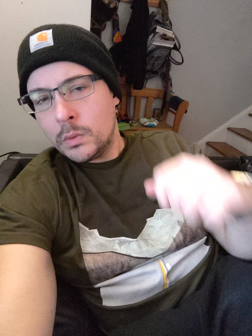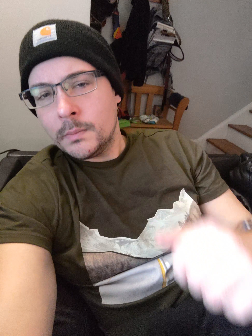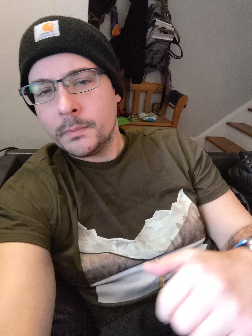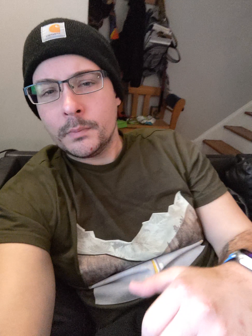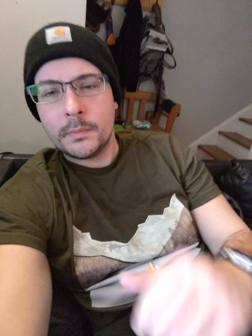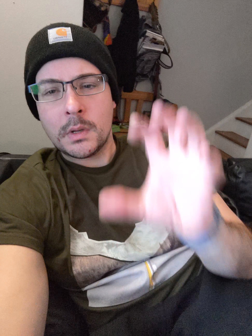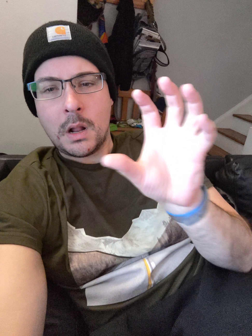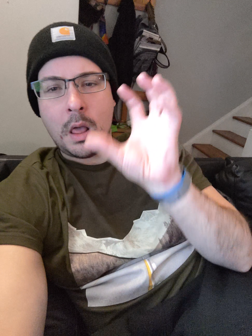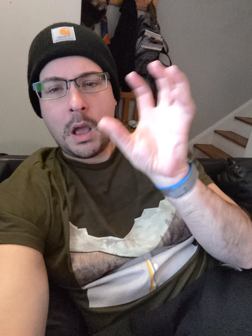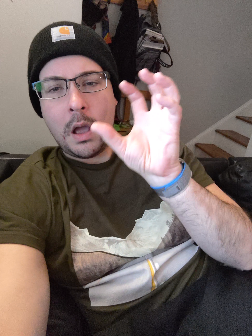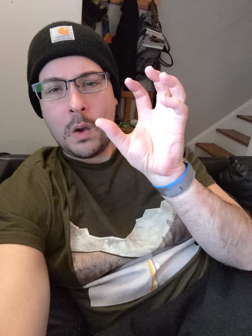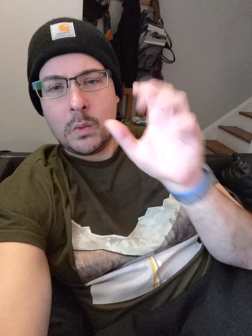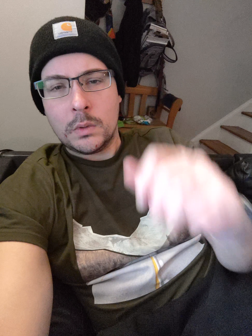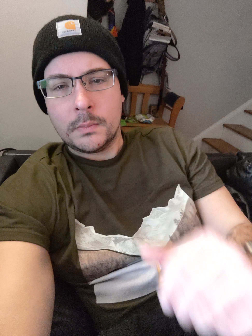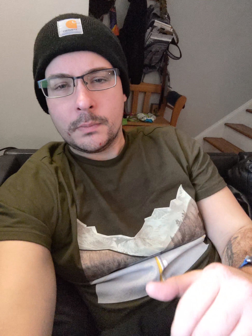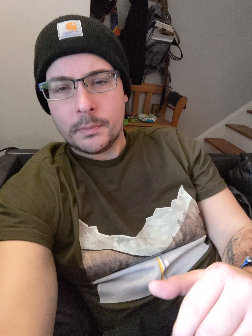cloud